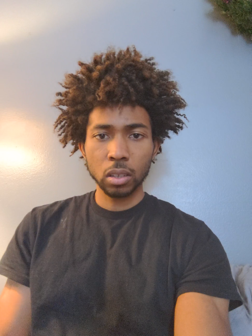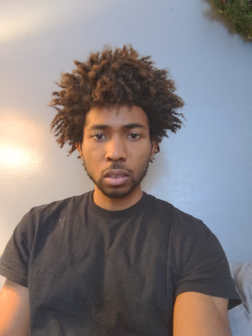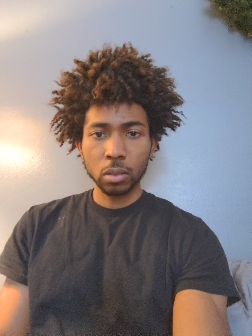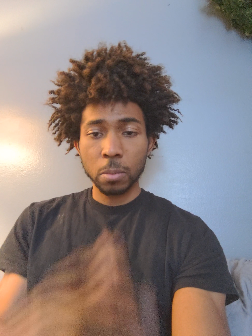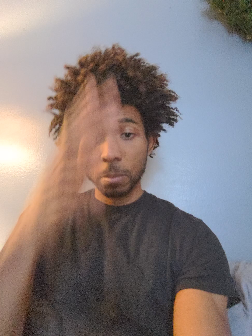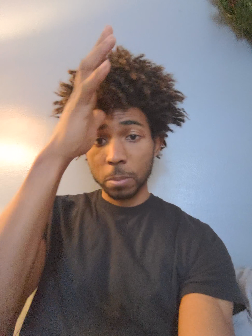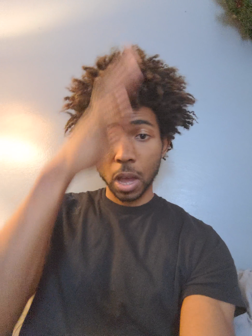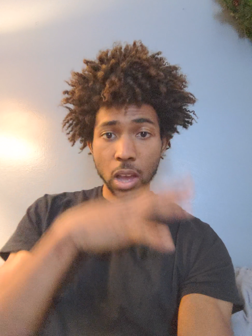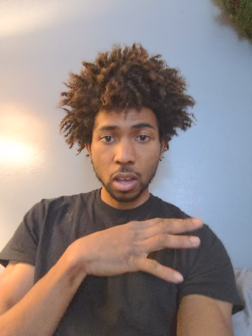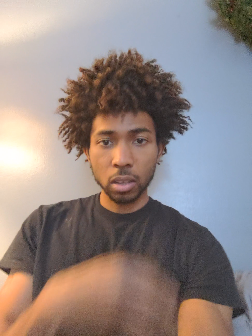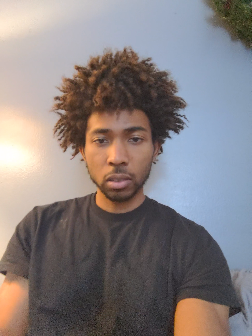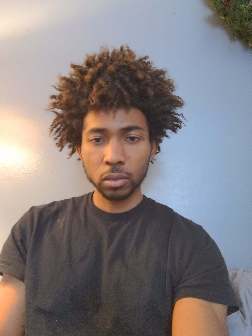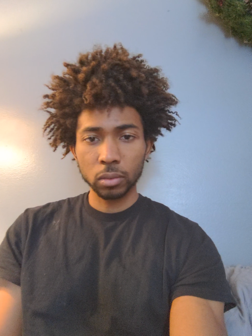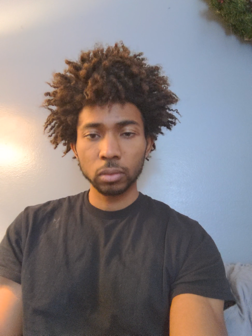man